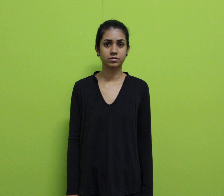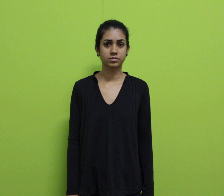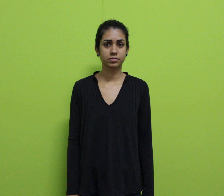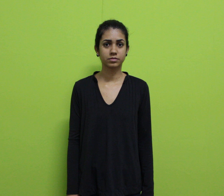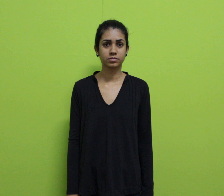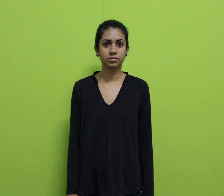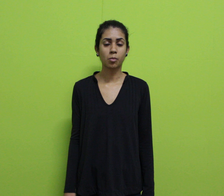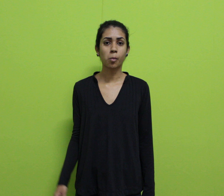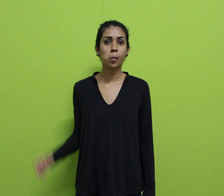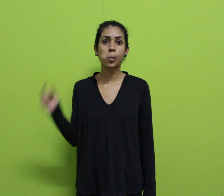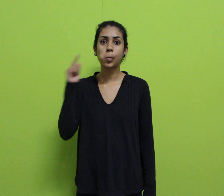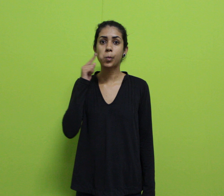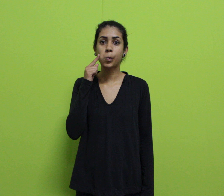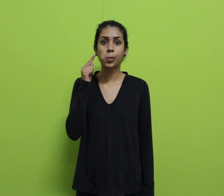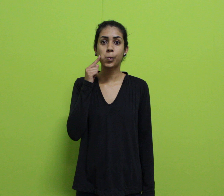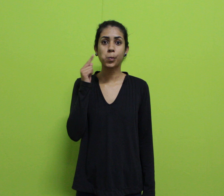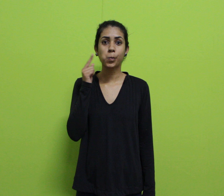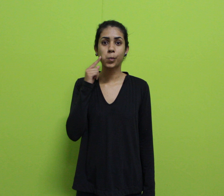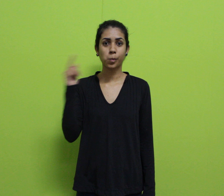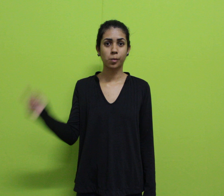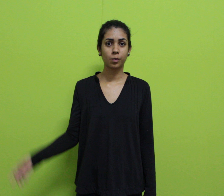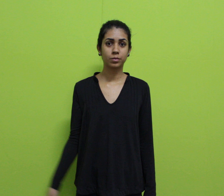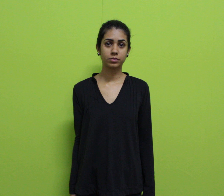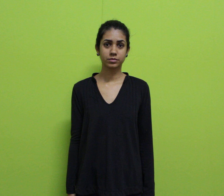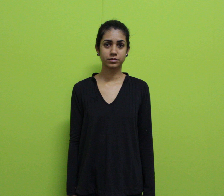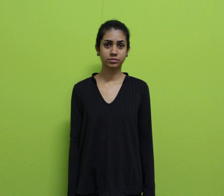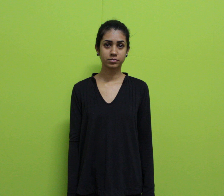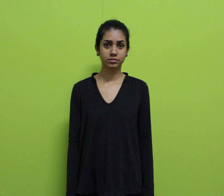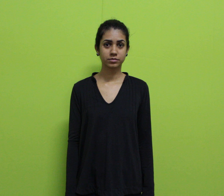bala